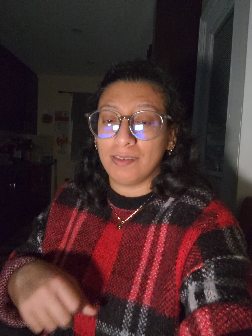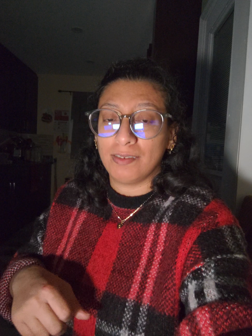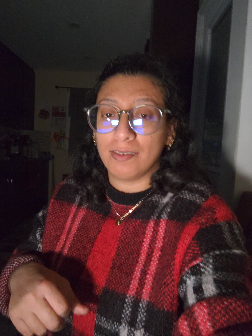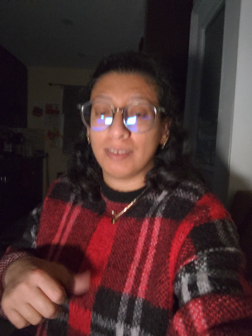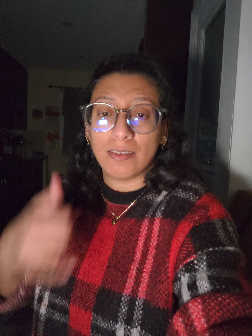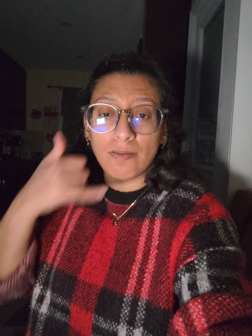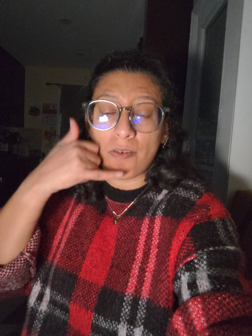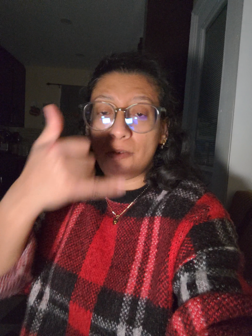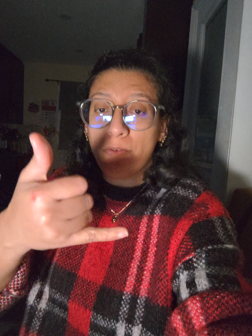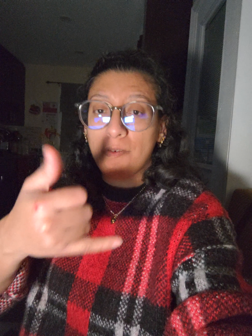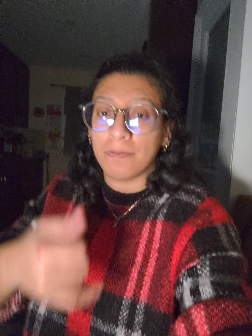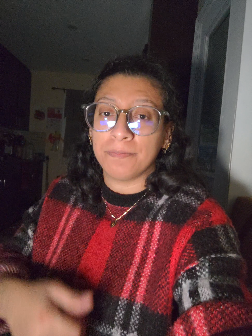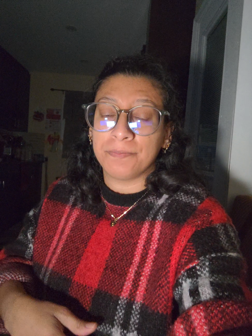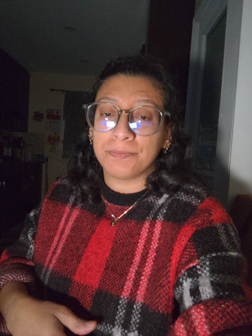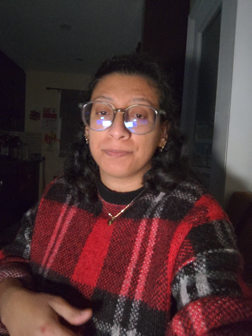call on the phone